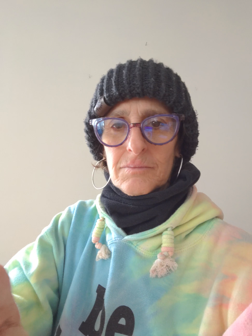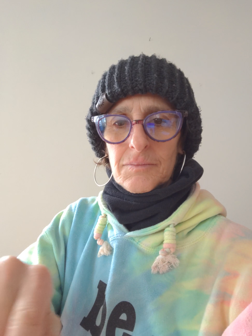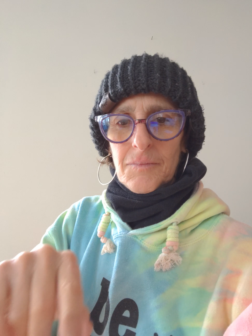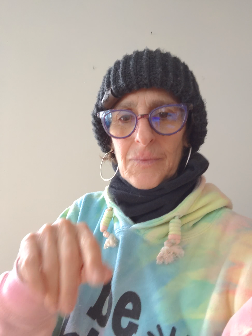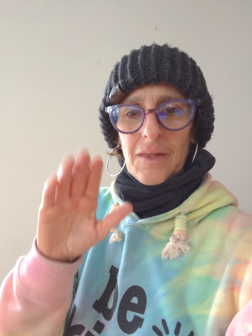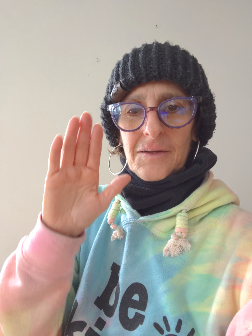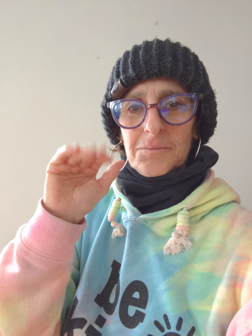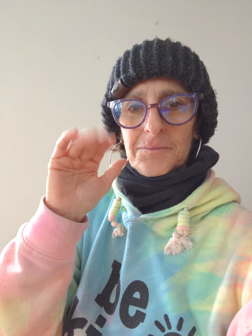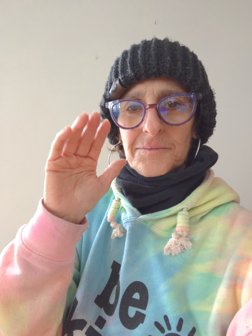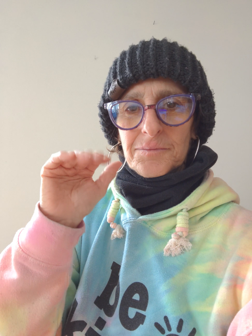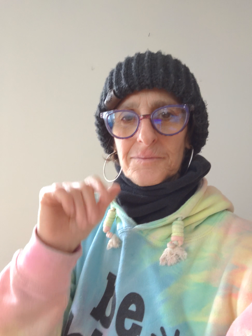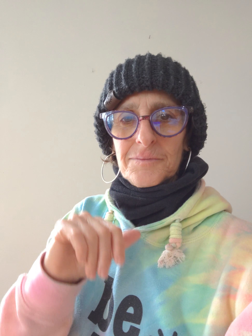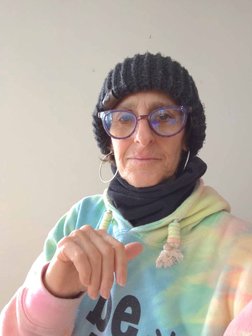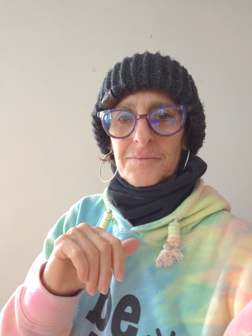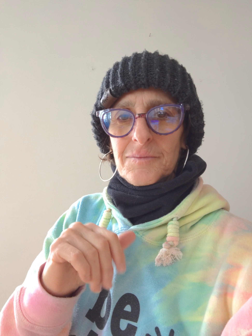bye